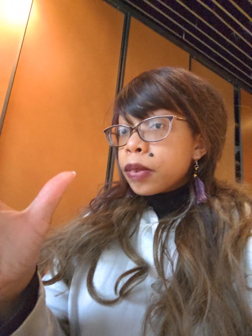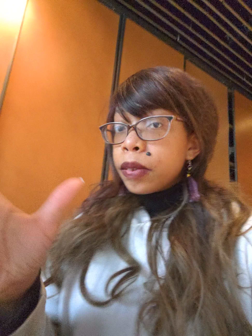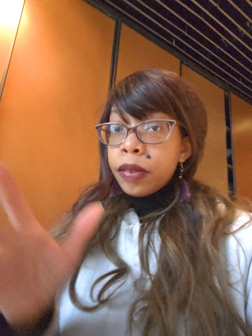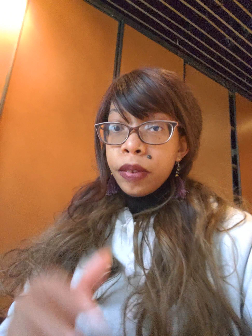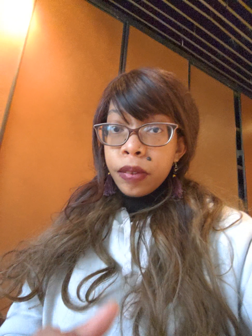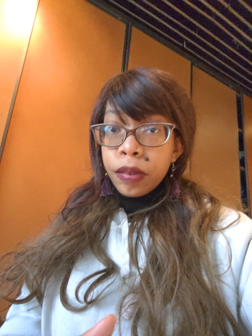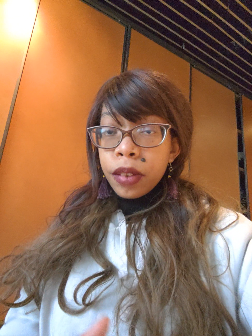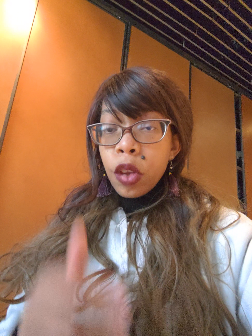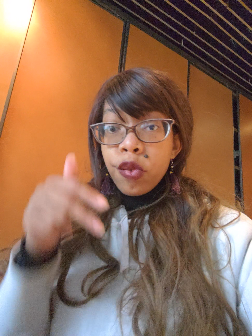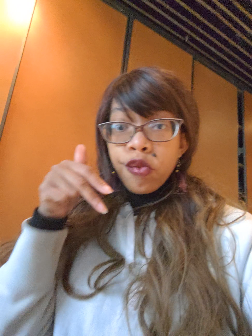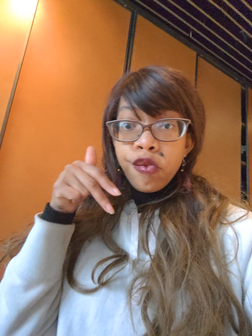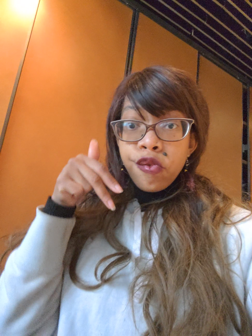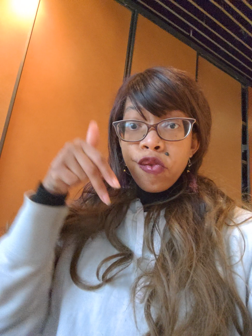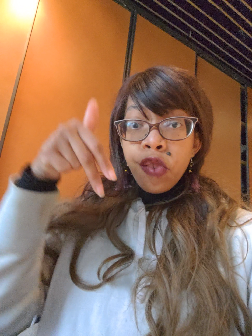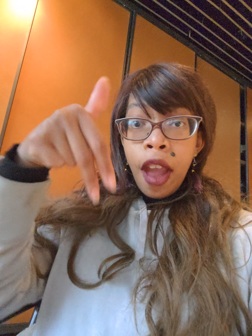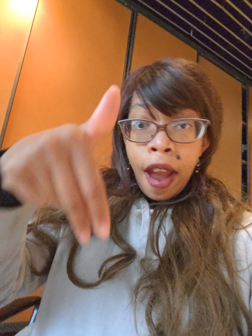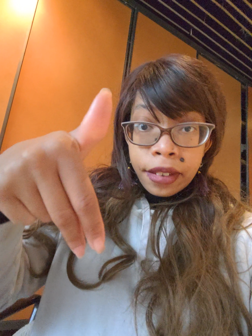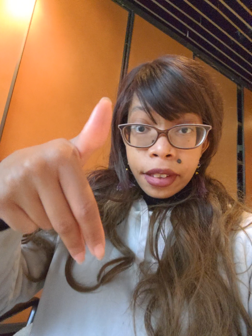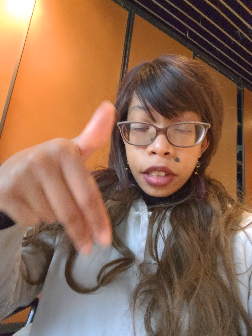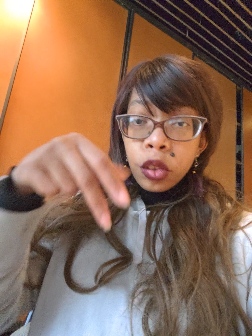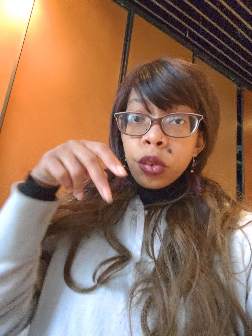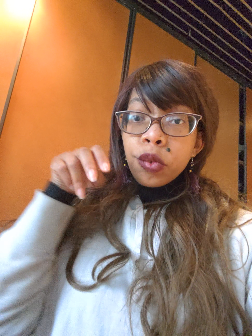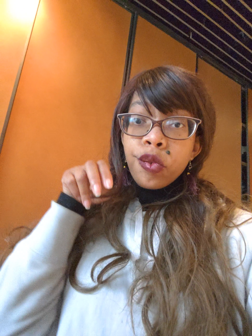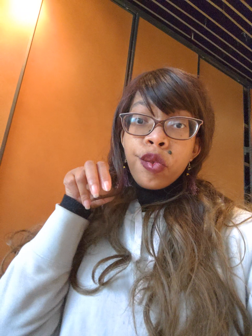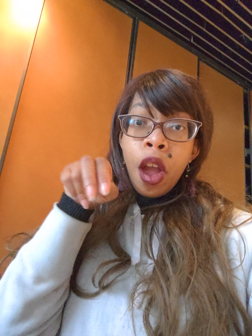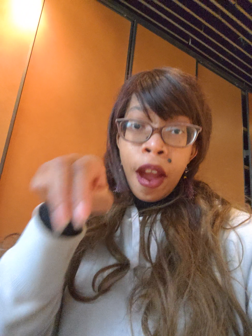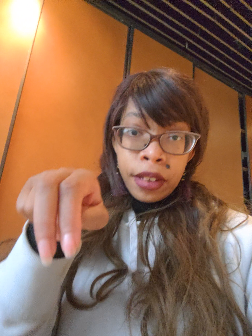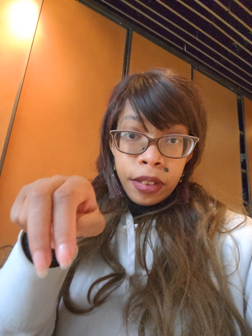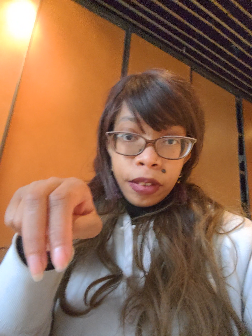ride